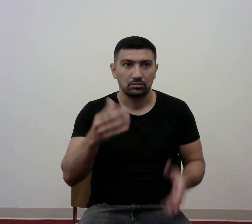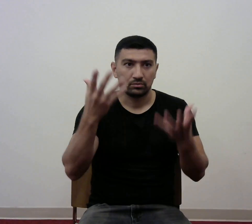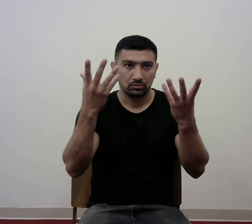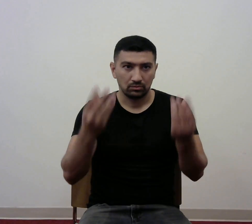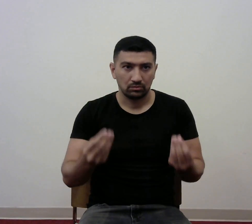gun